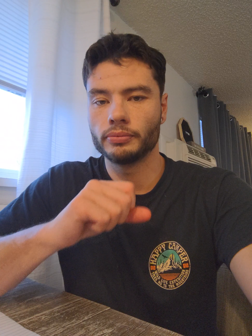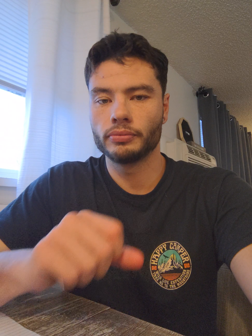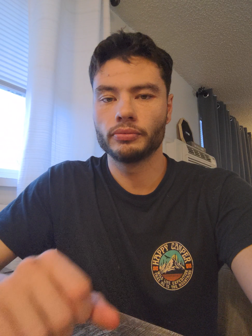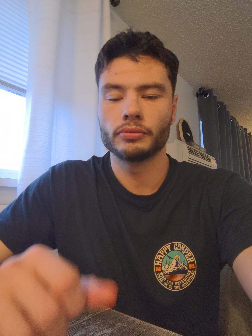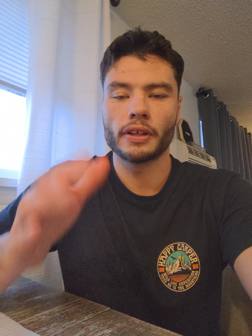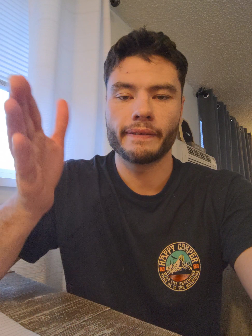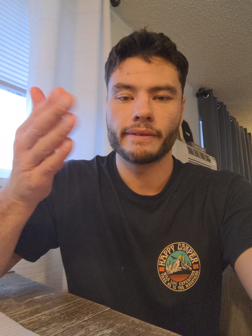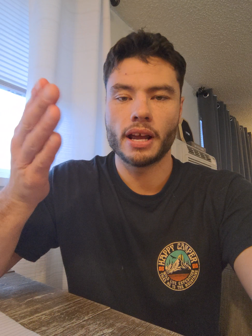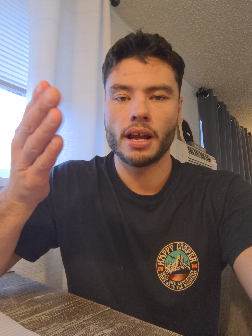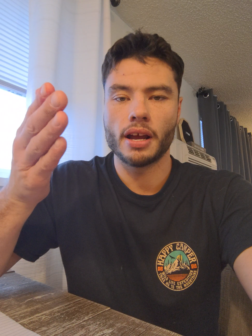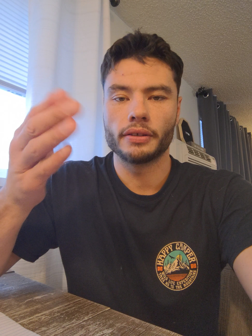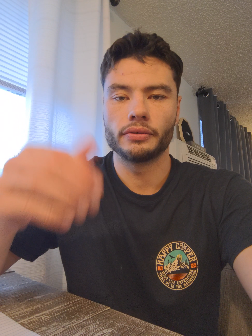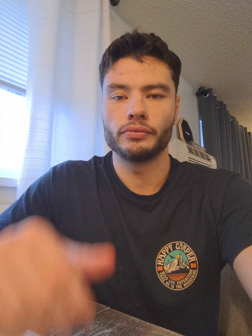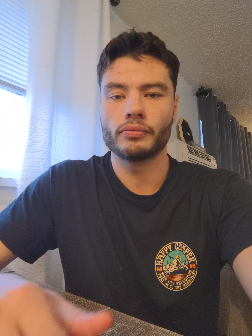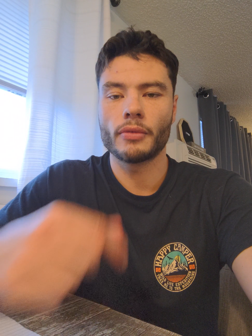flag